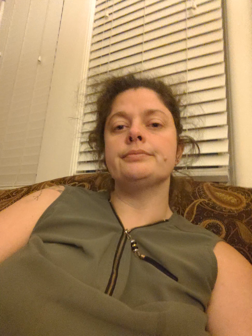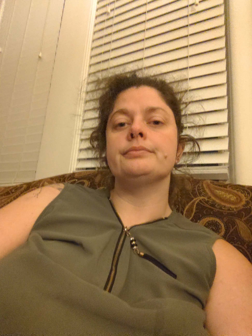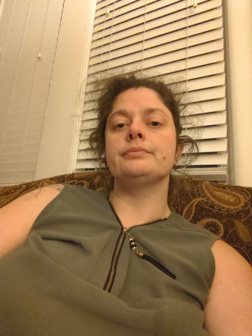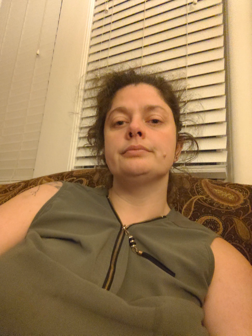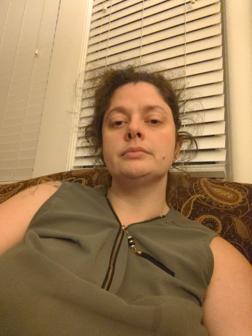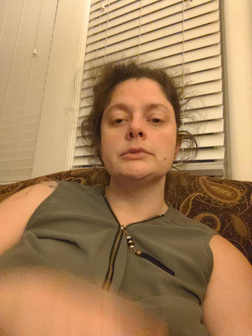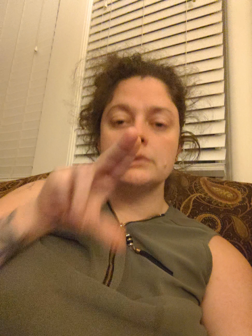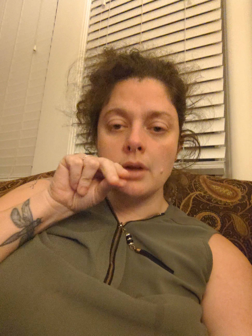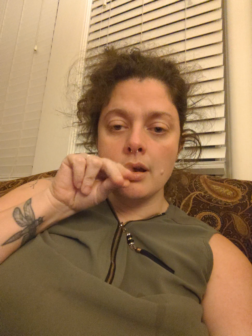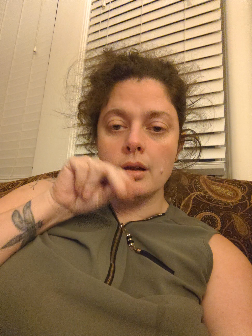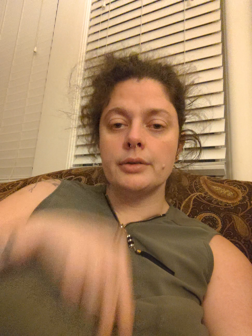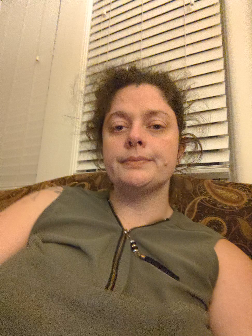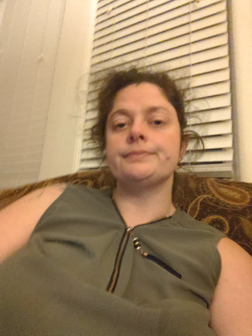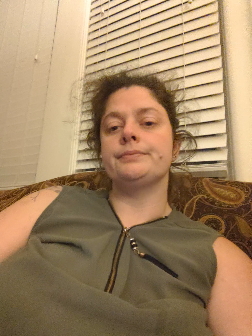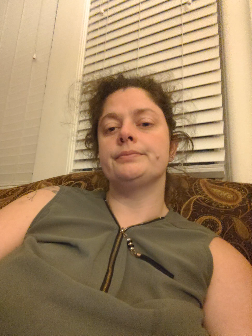duck